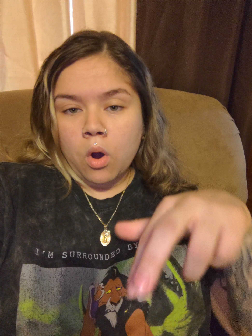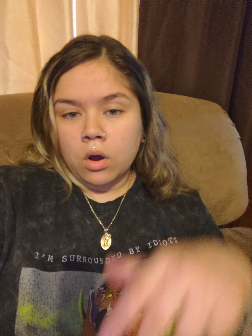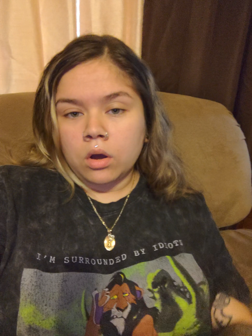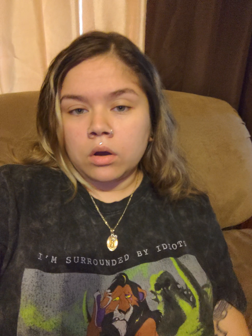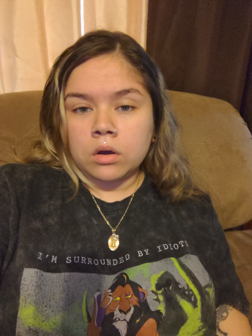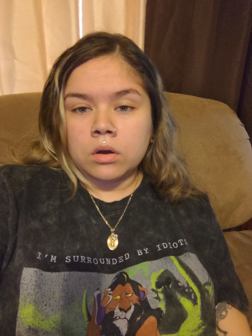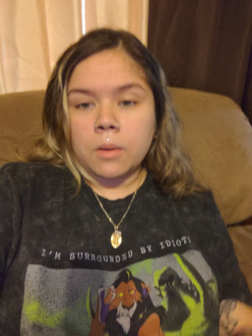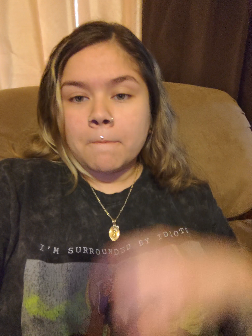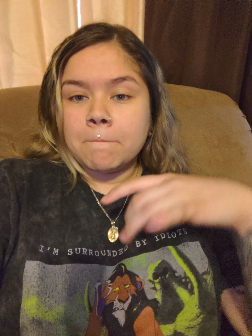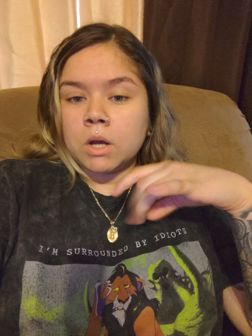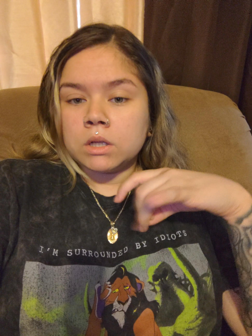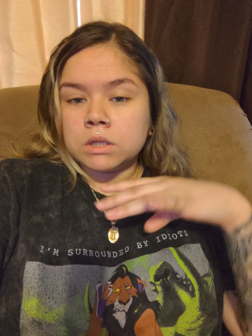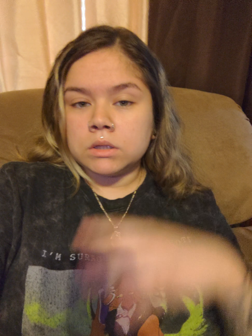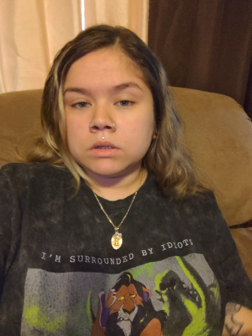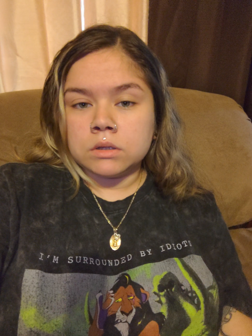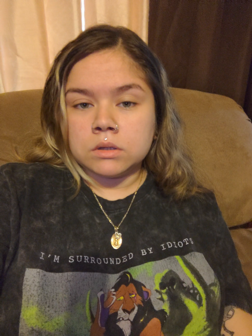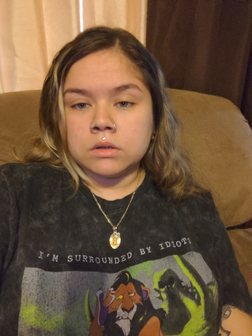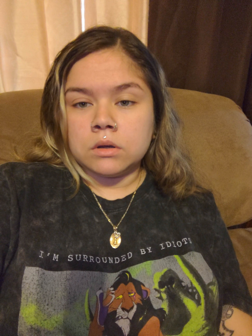pumpkin